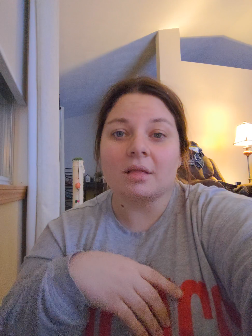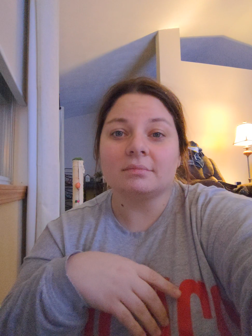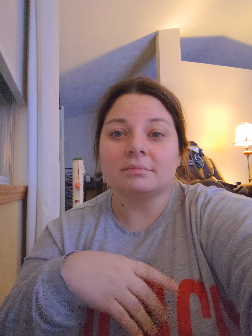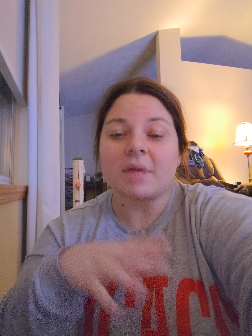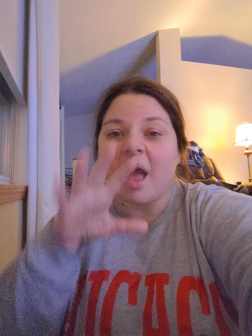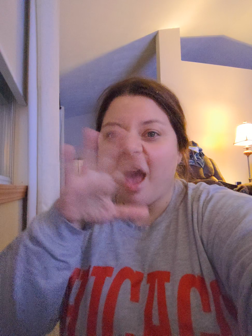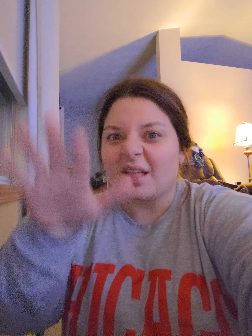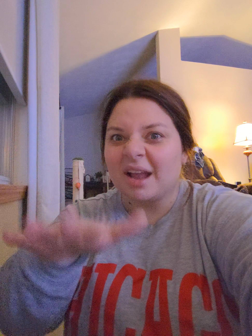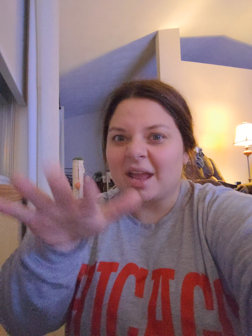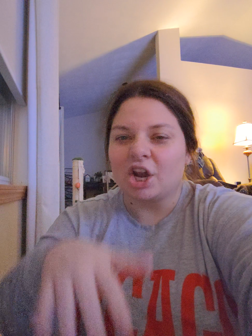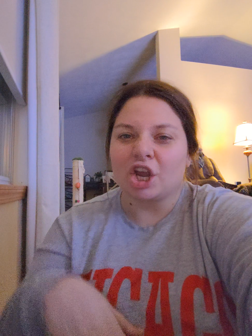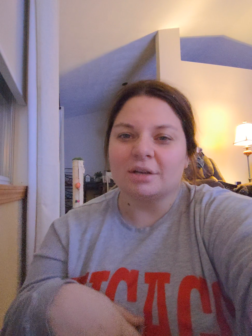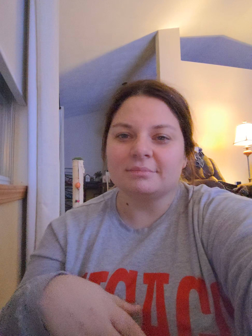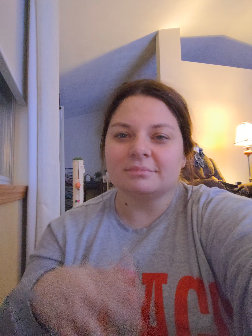alligator